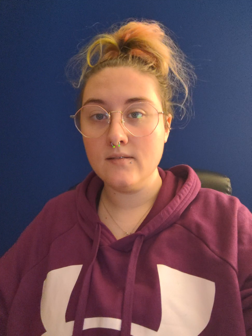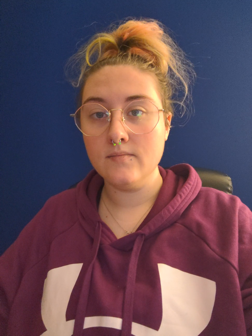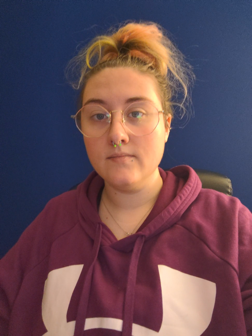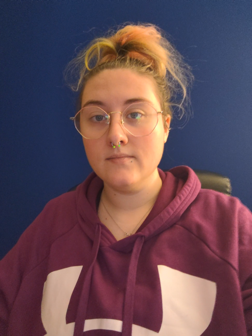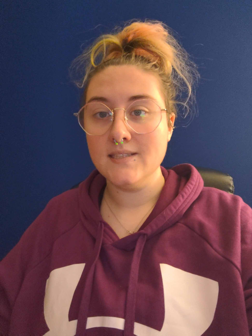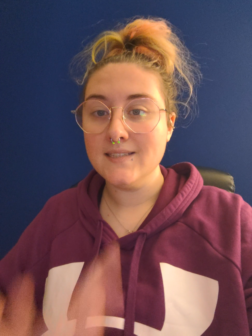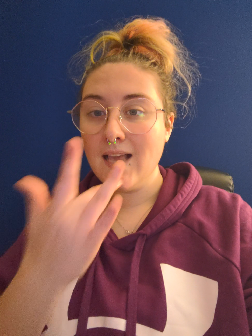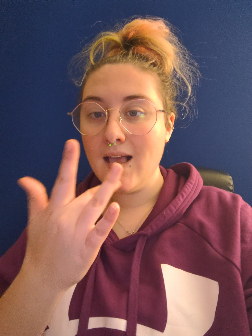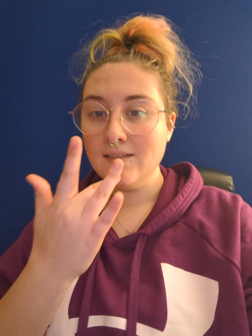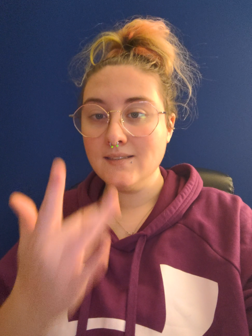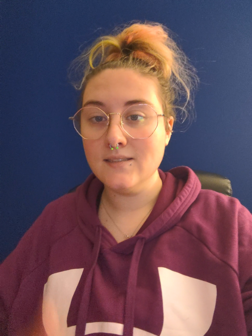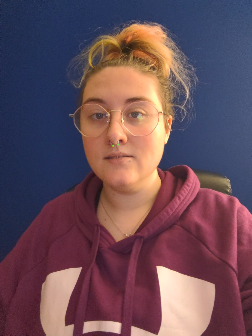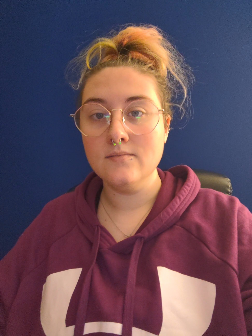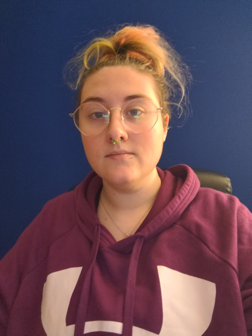taste